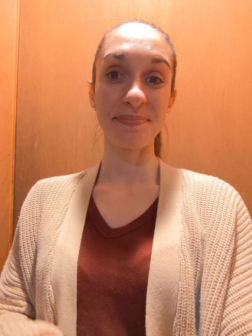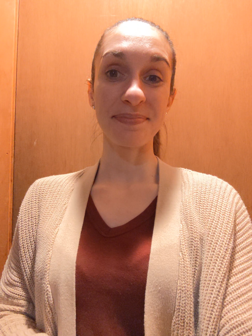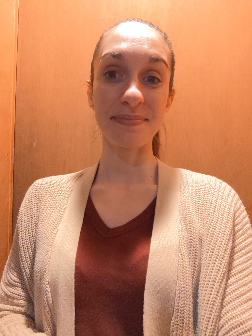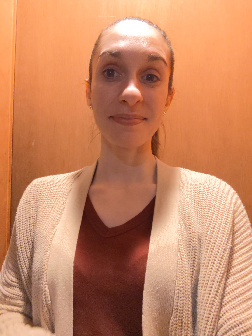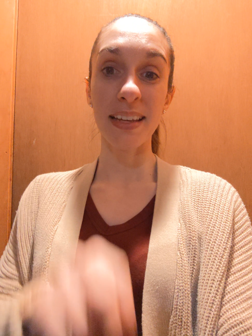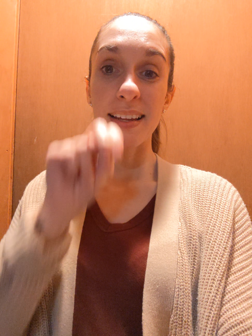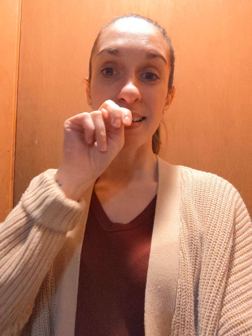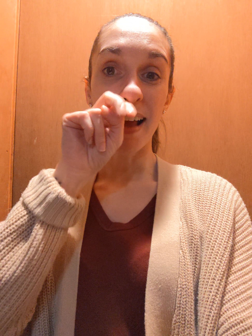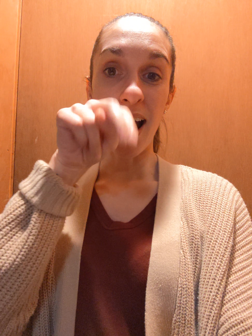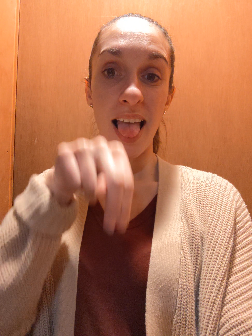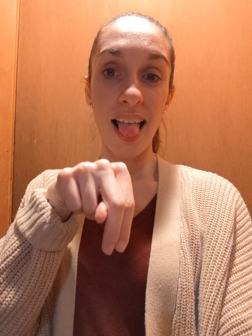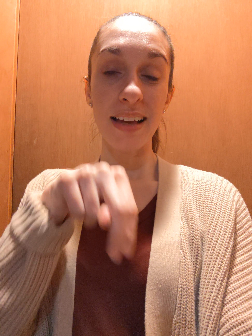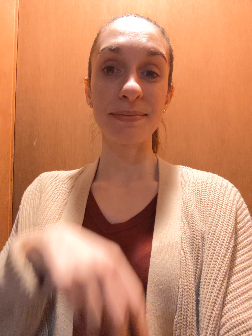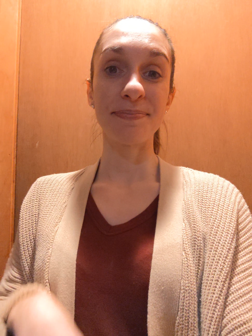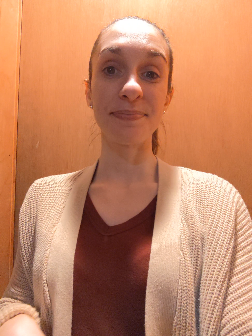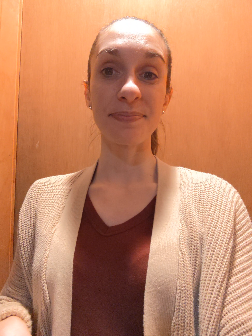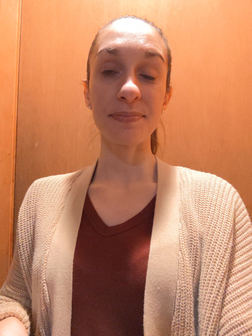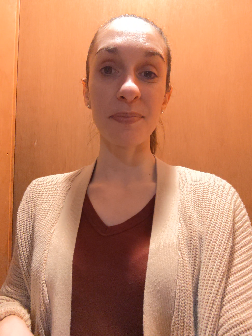tongue